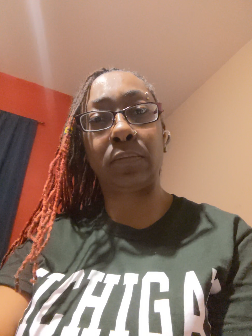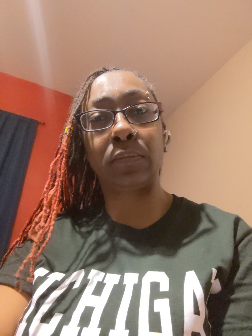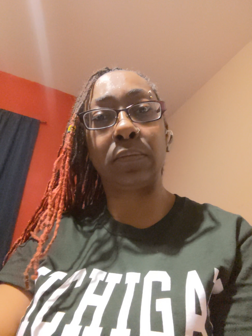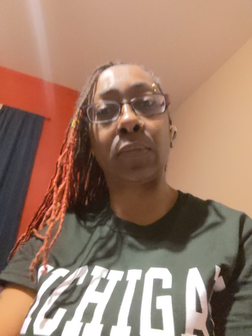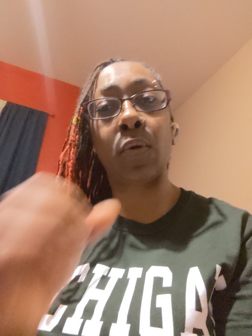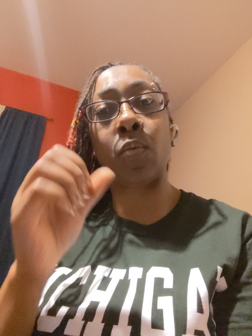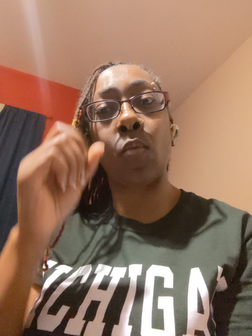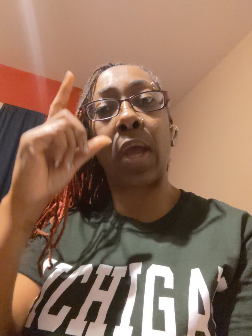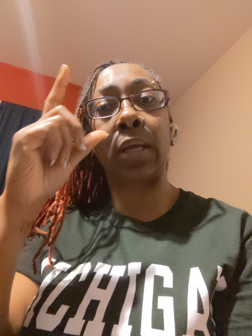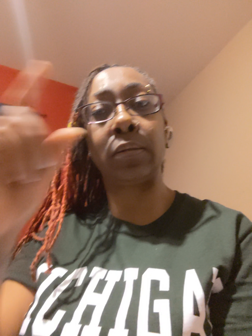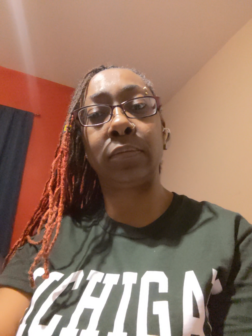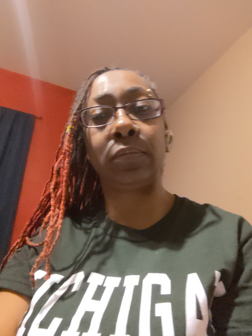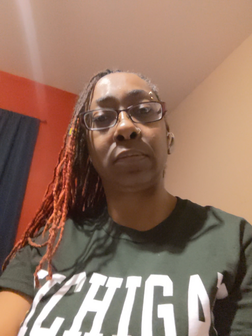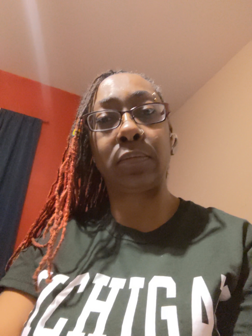wake